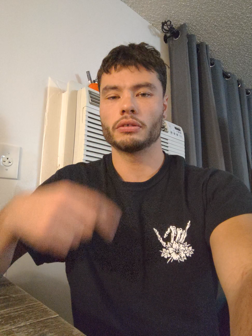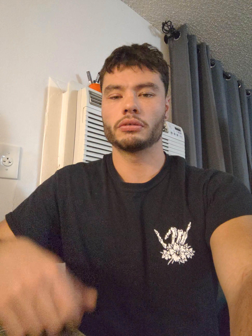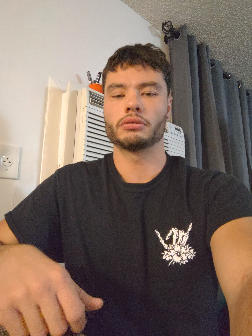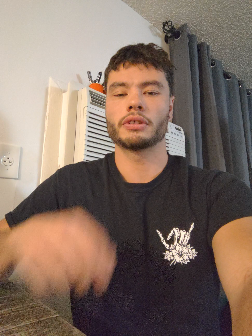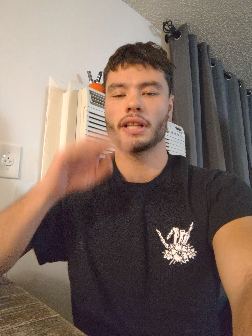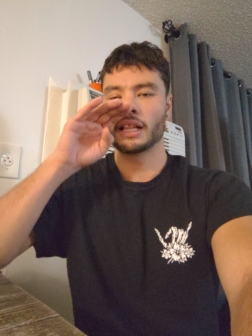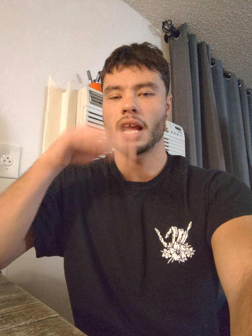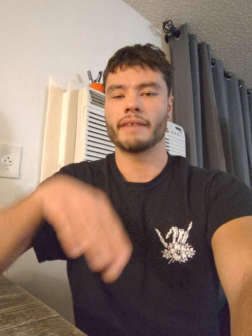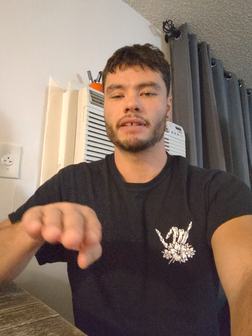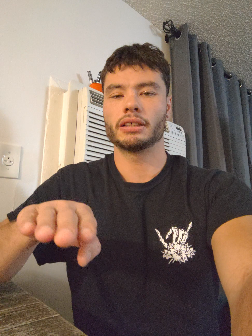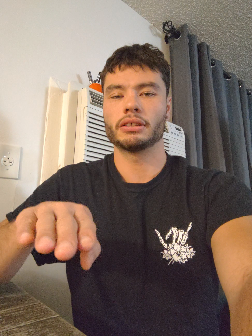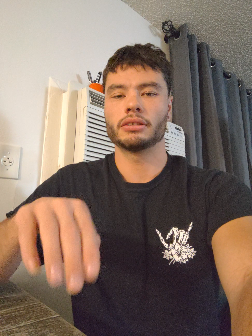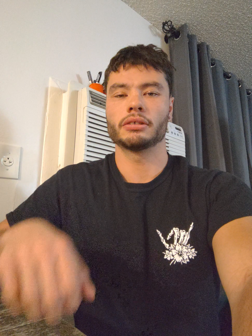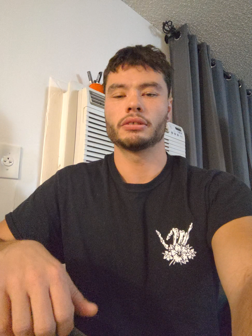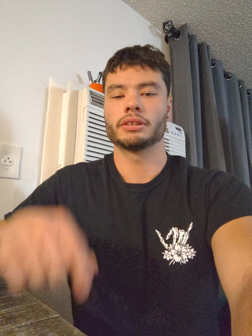elephant